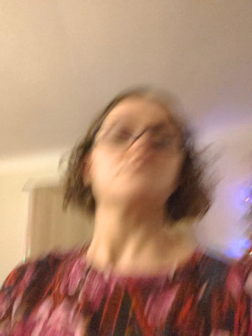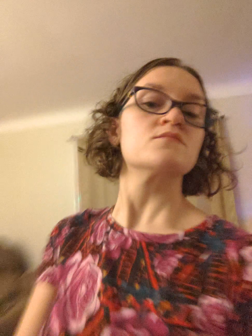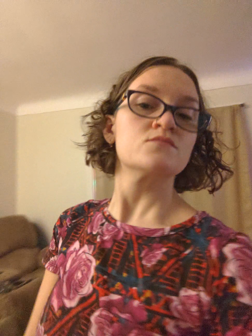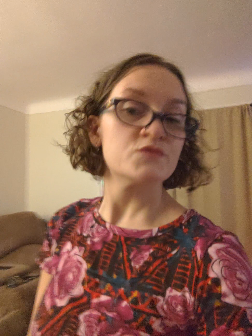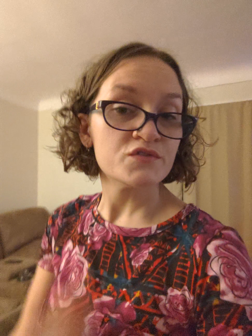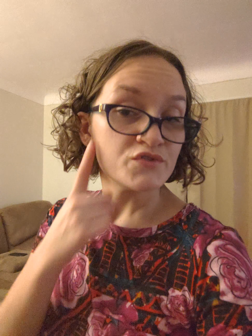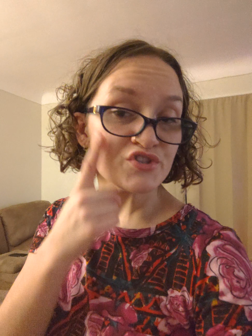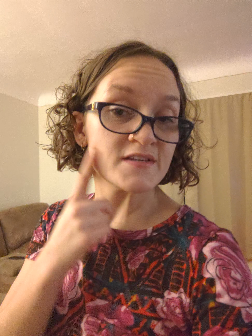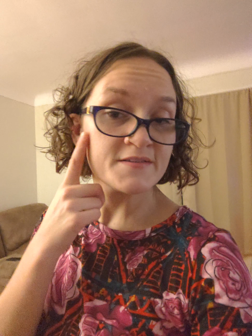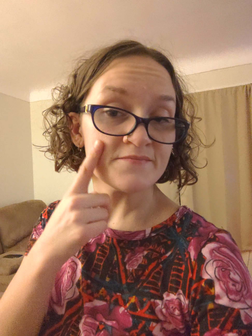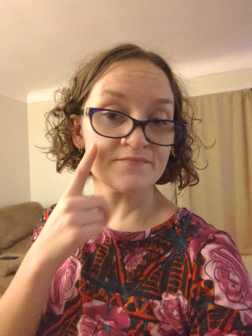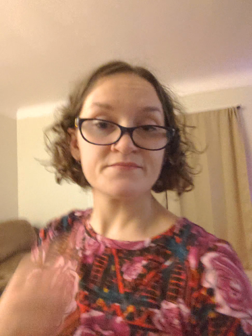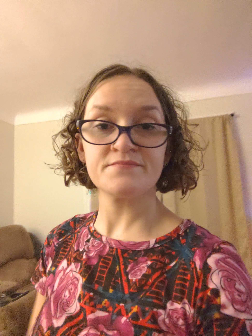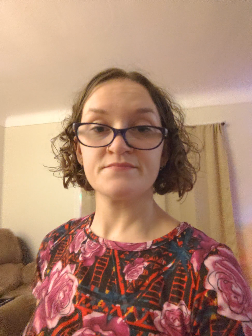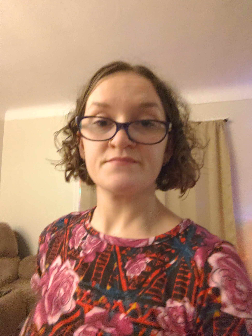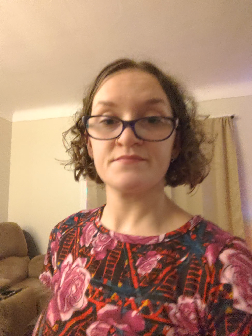cheek